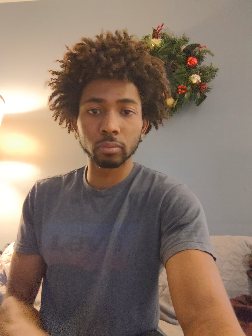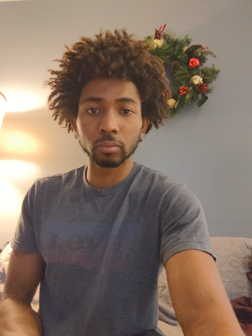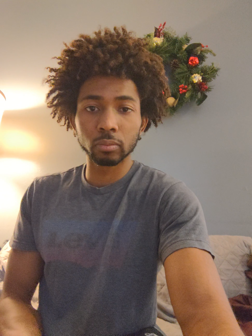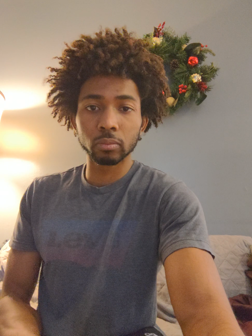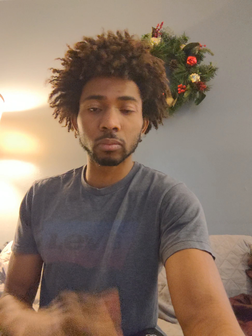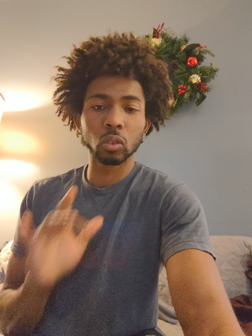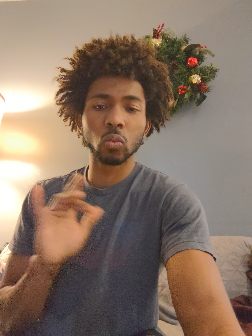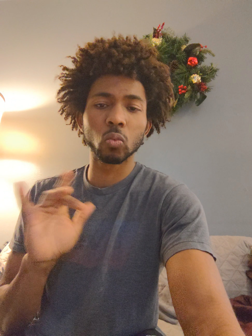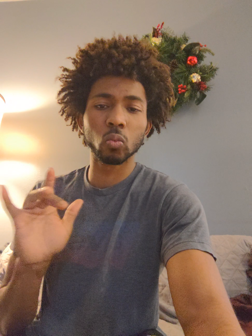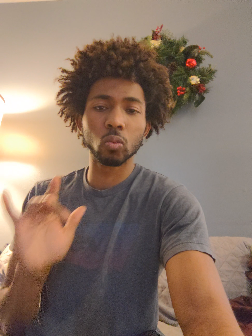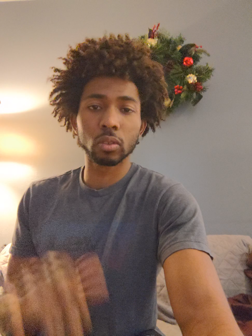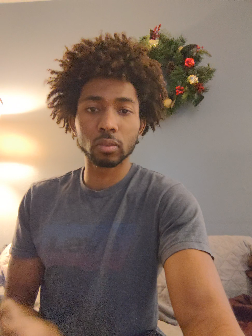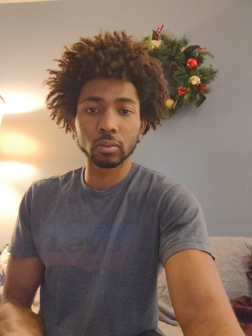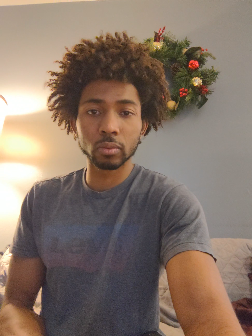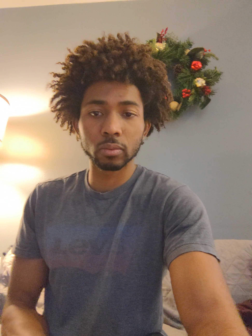yucky